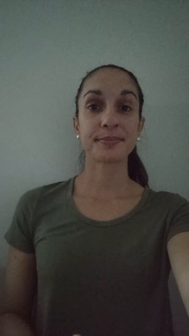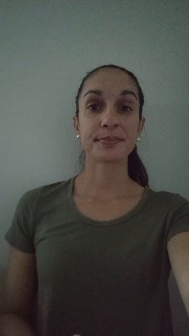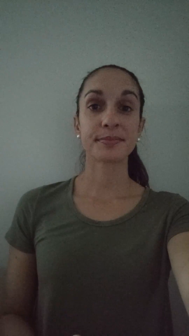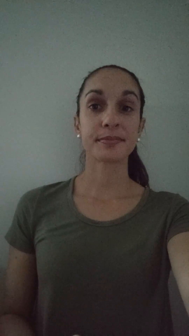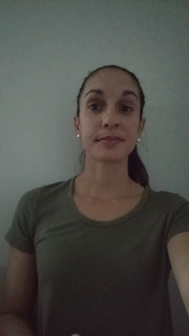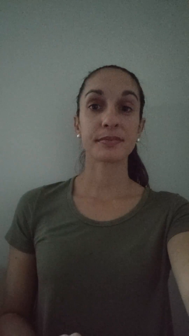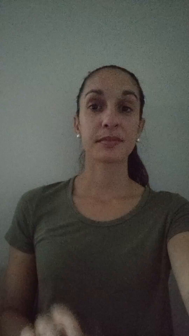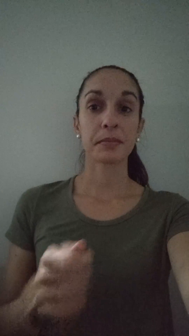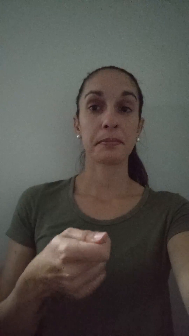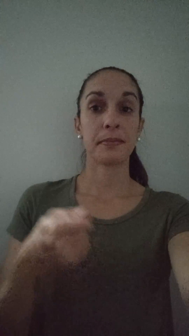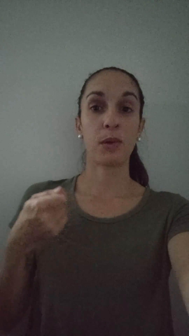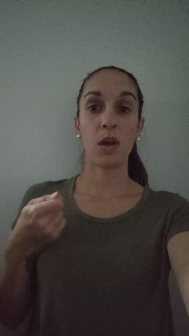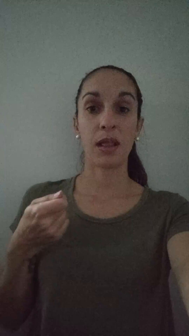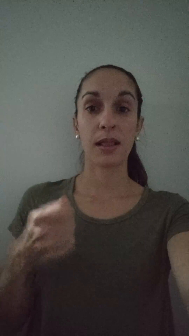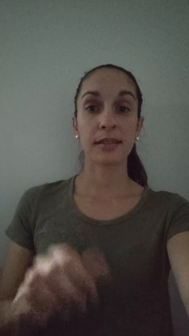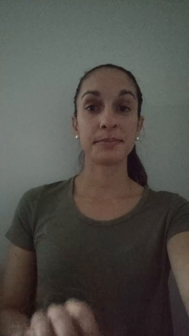pull